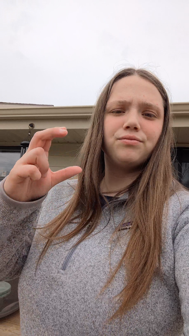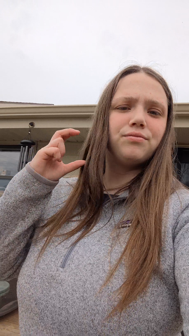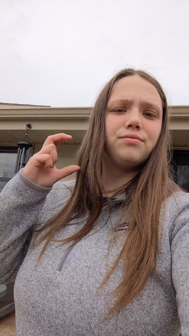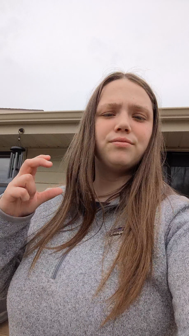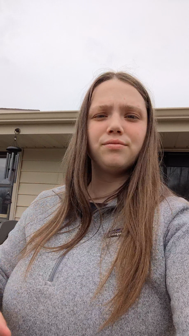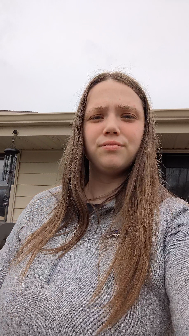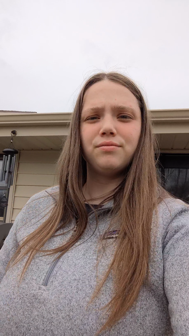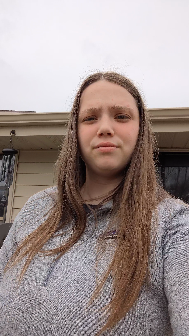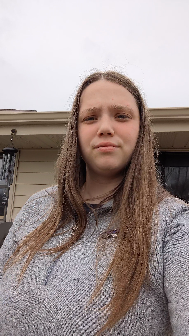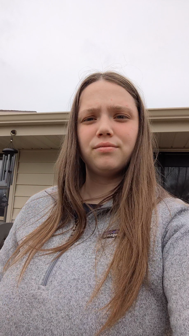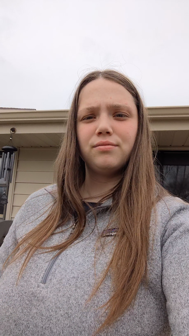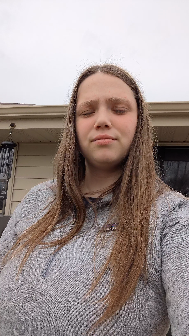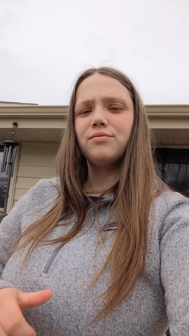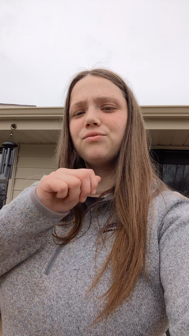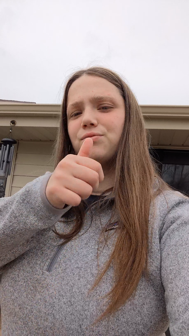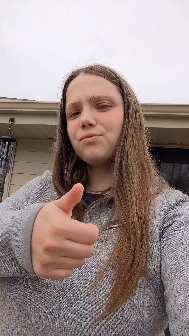don't